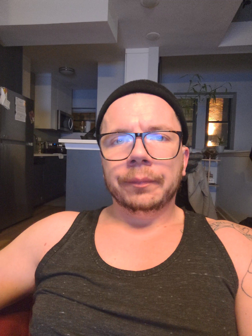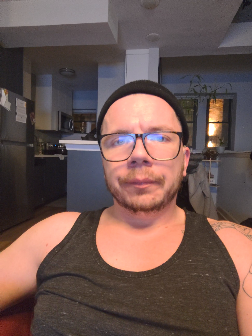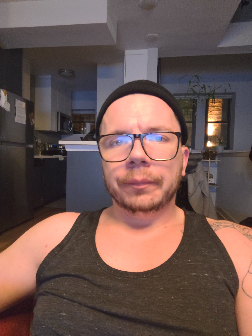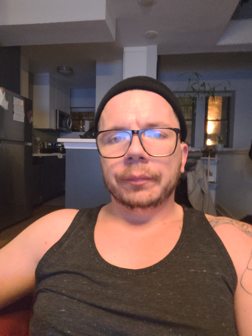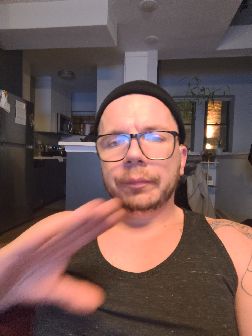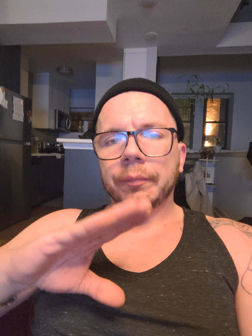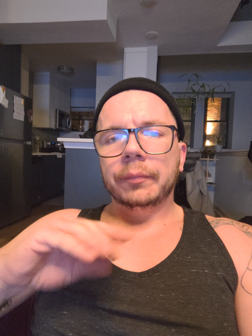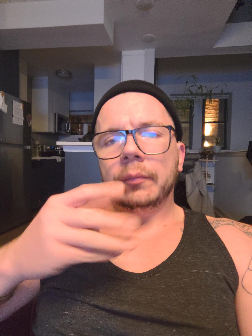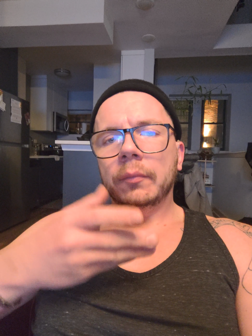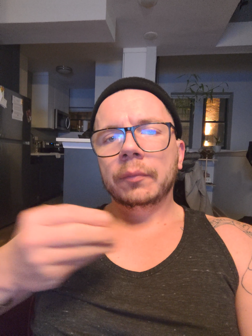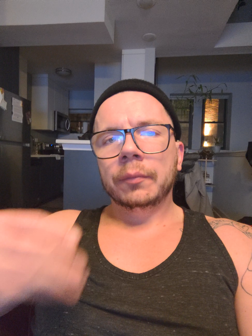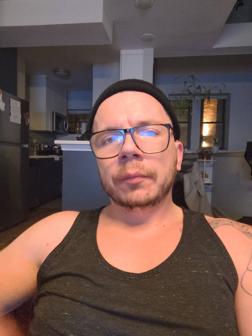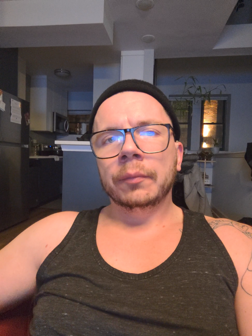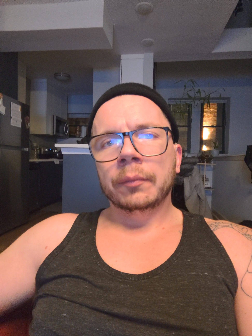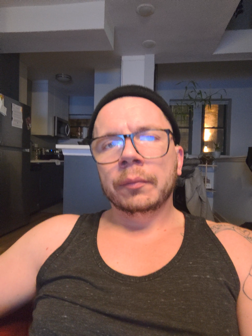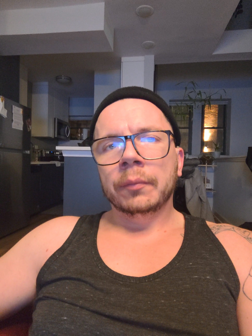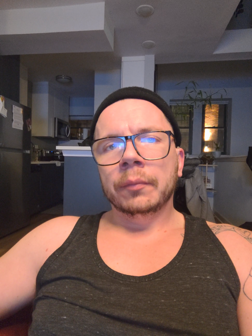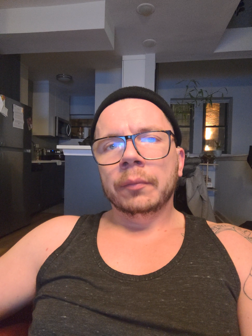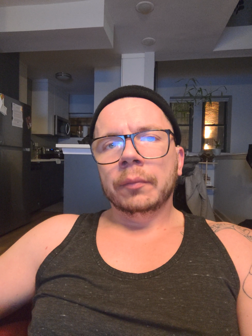story